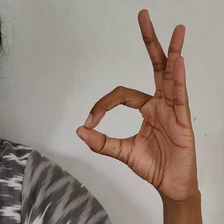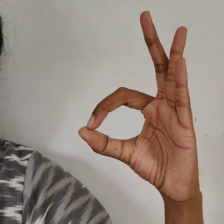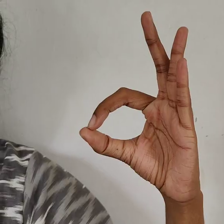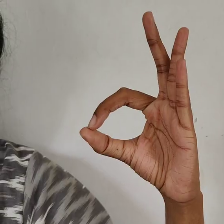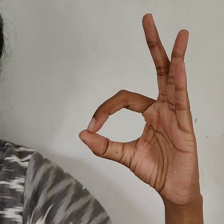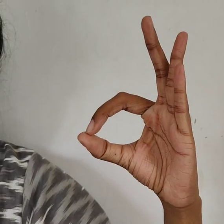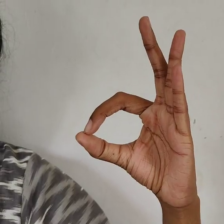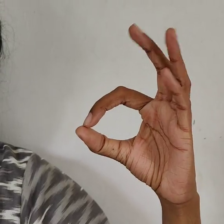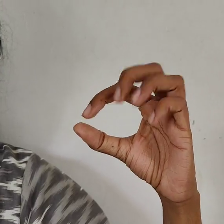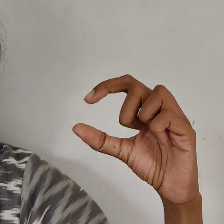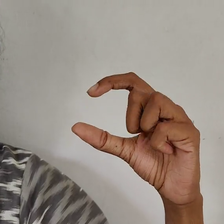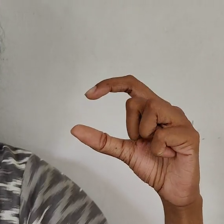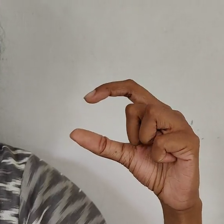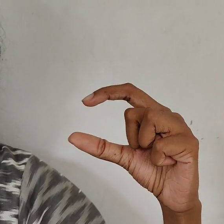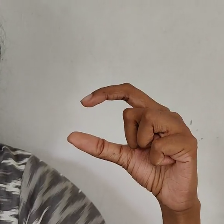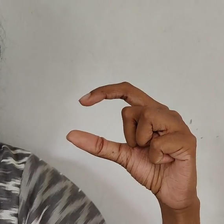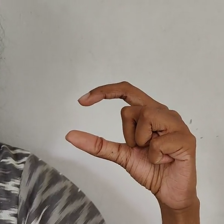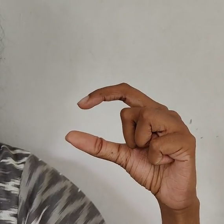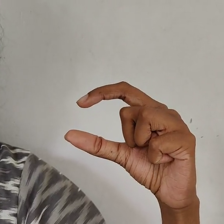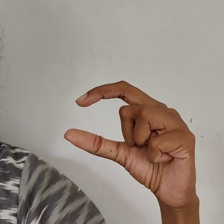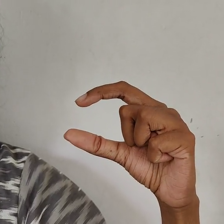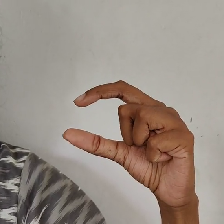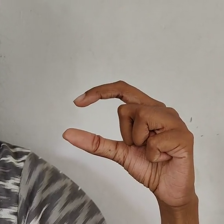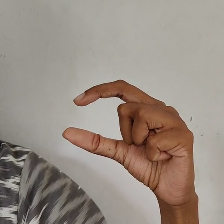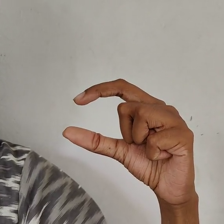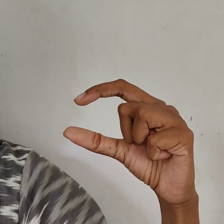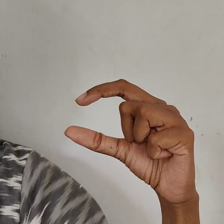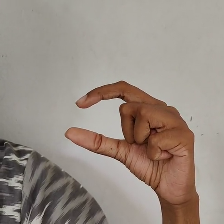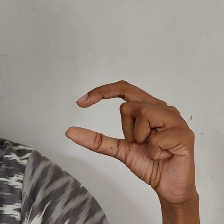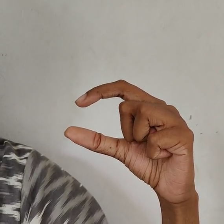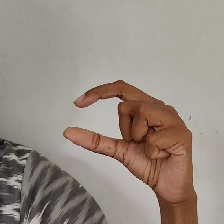ഓ